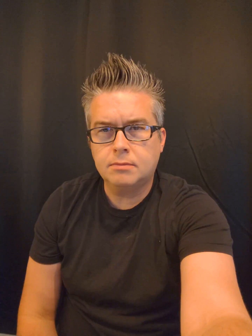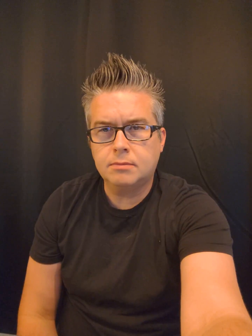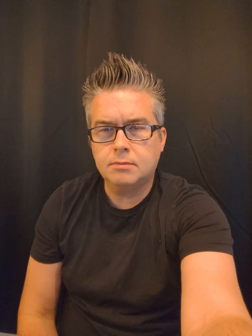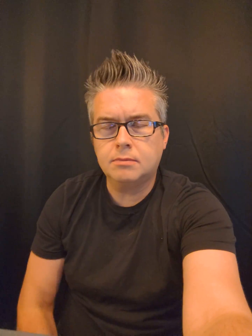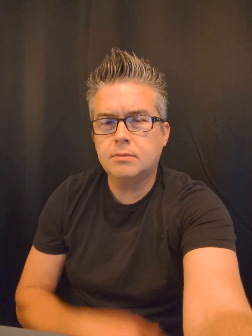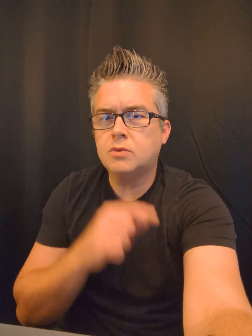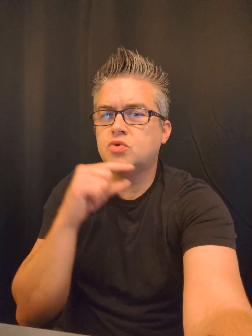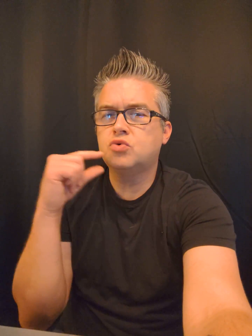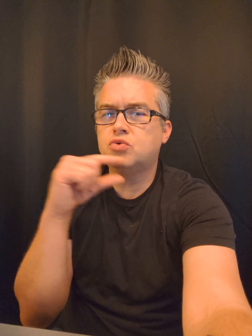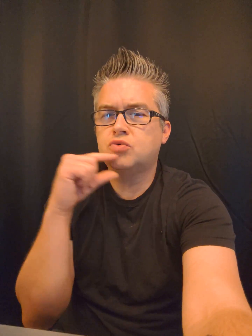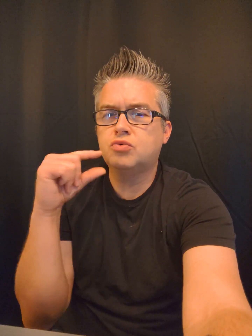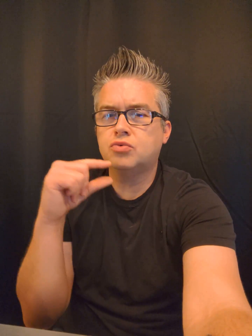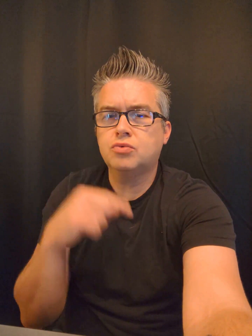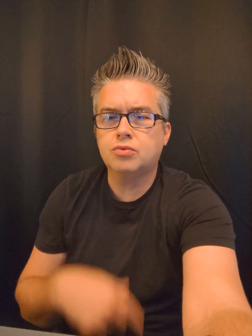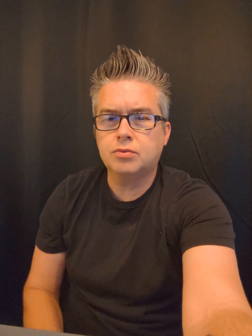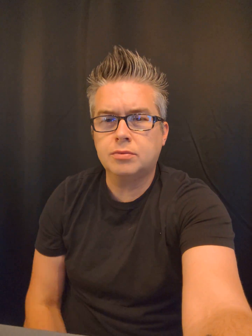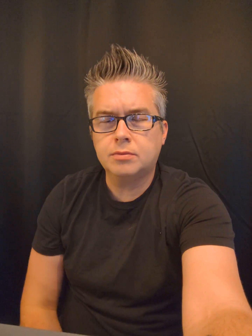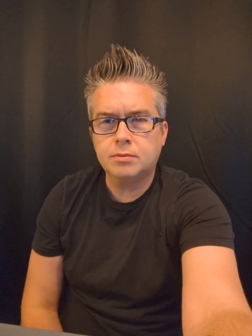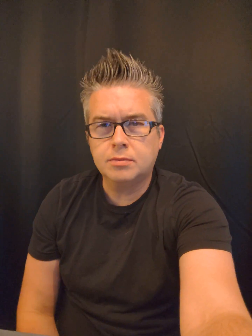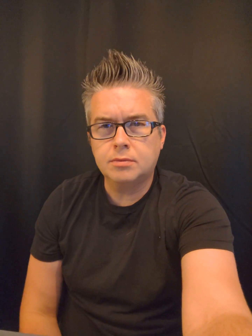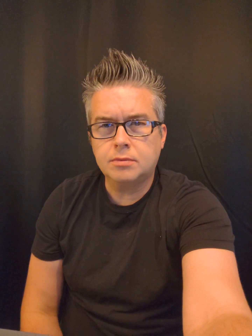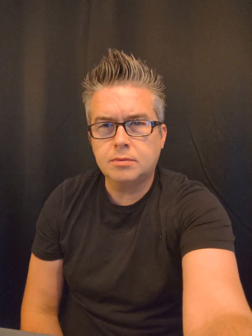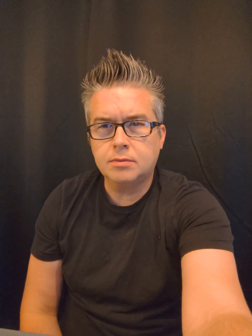glue